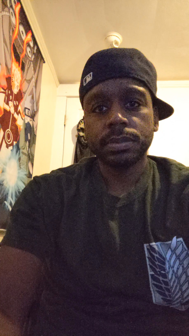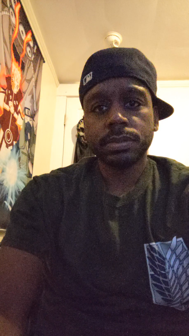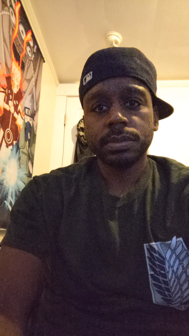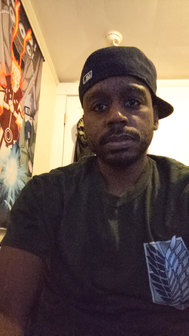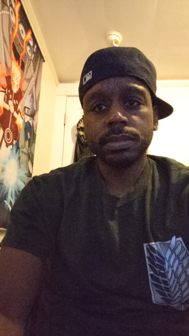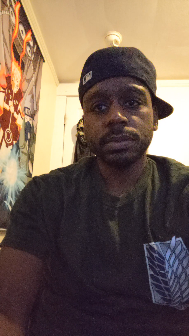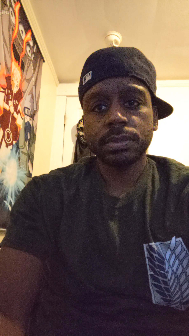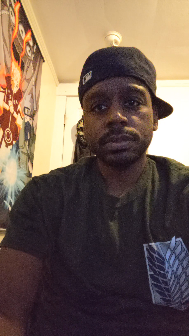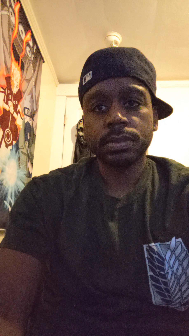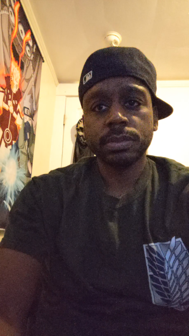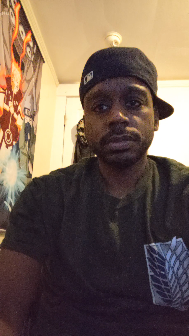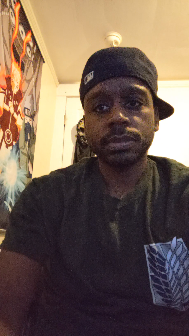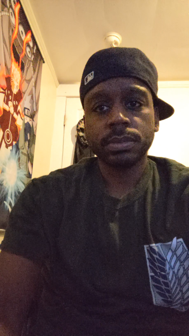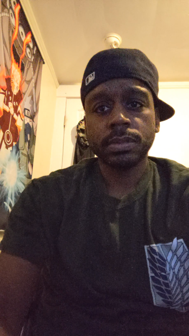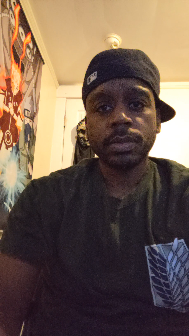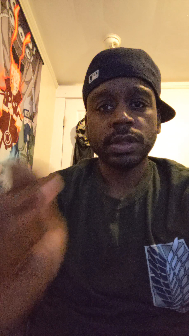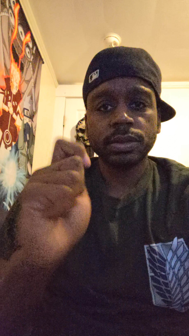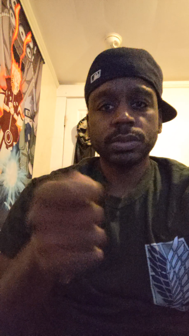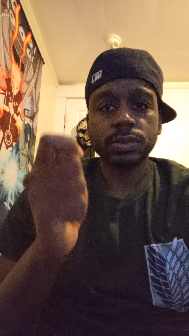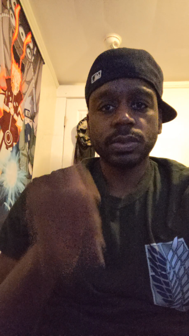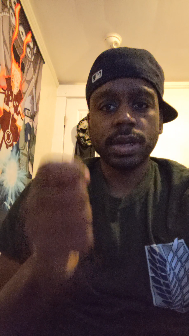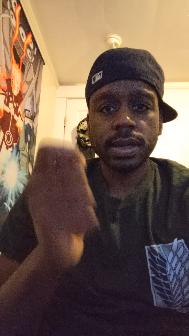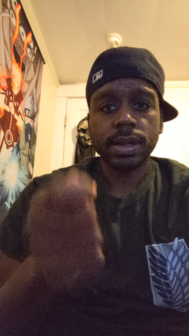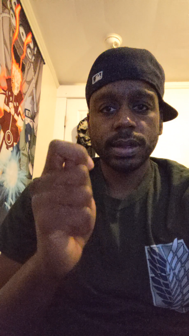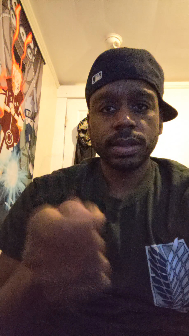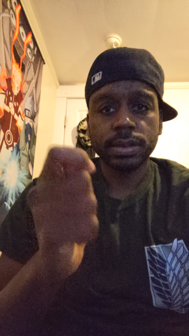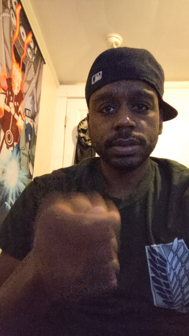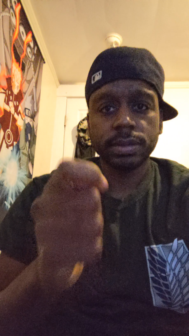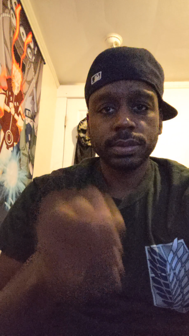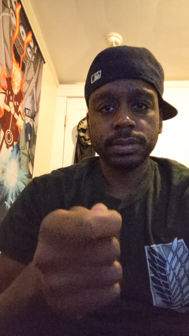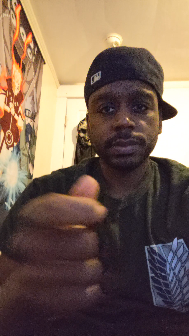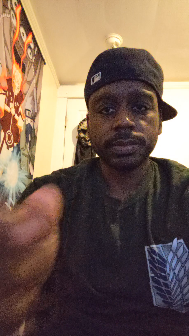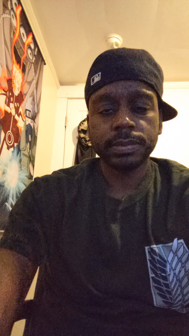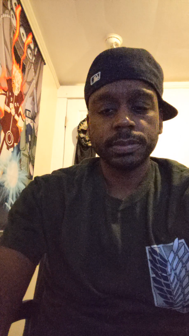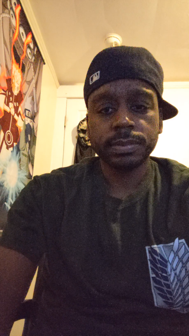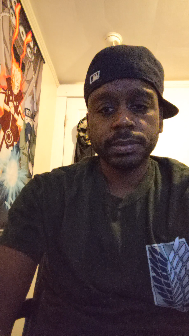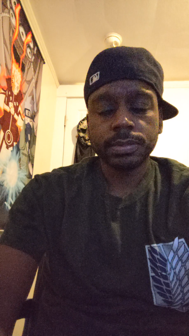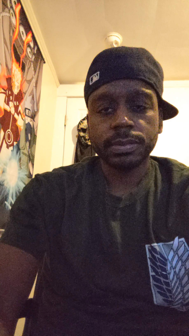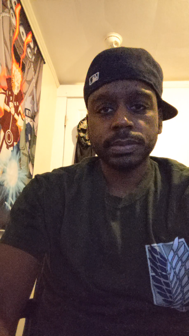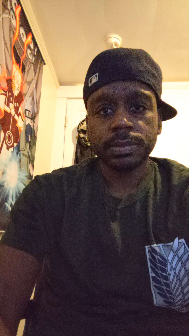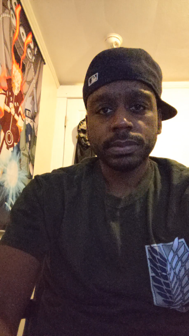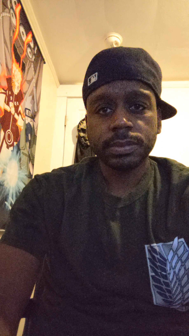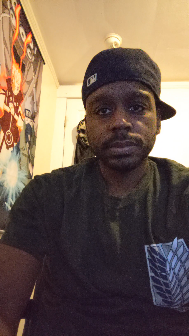cart